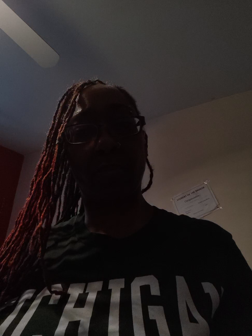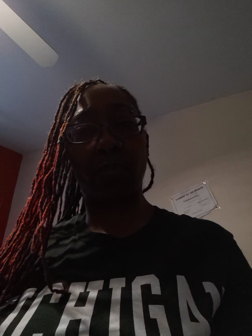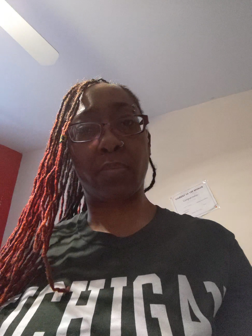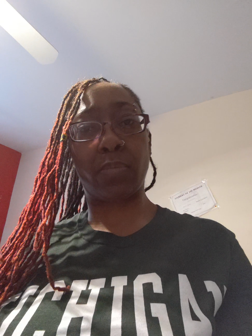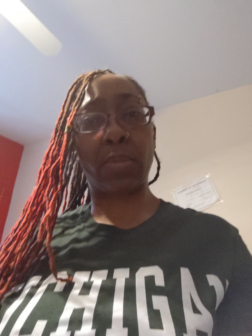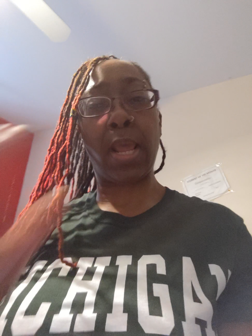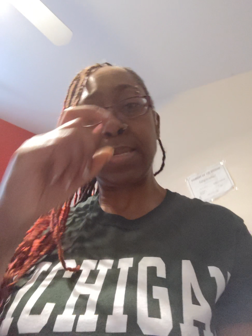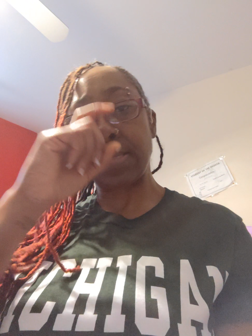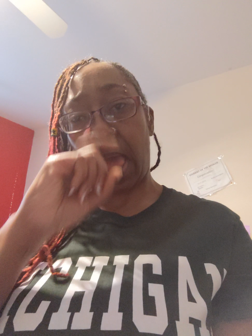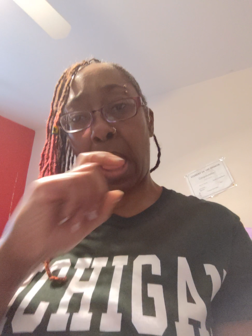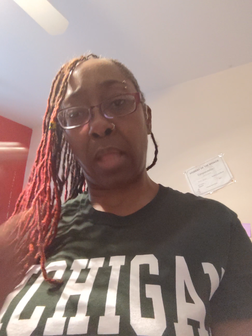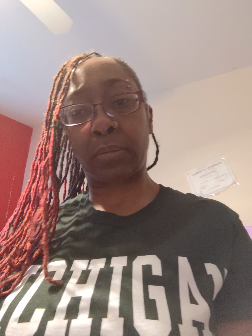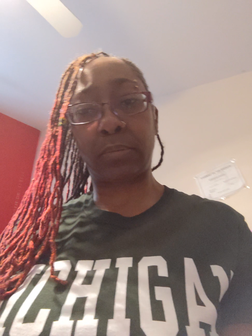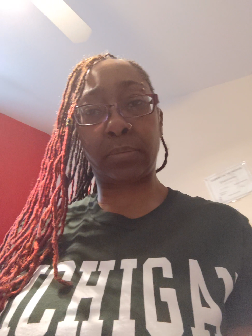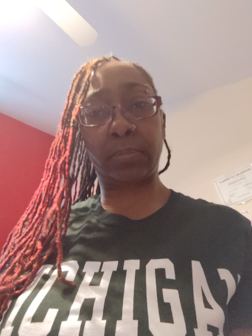doll